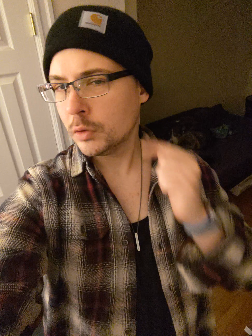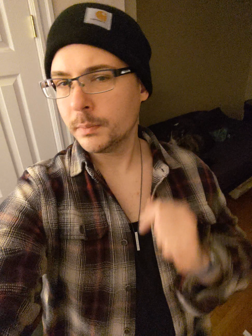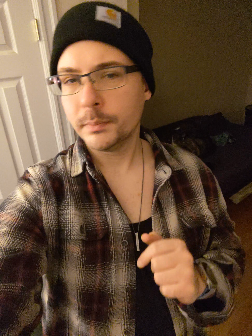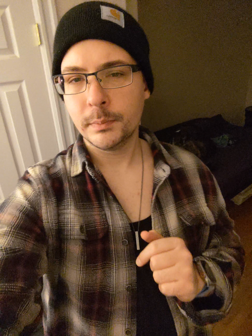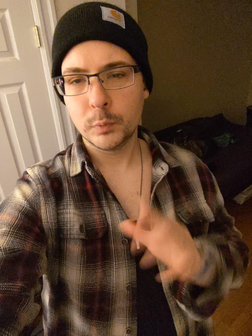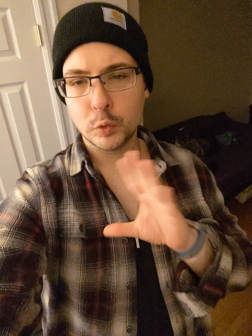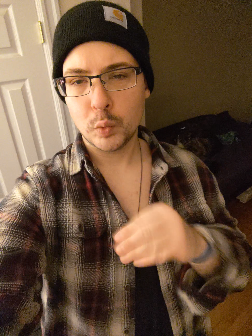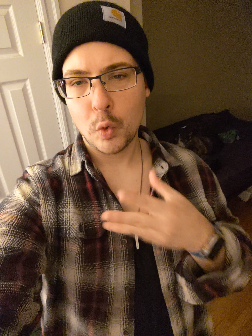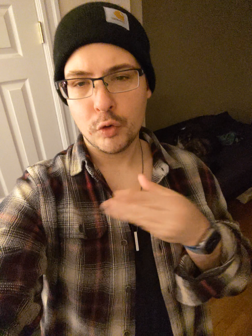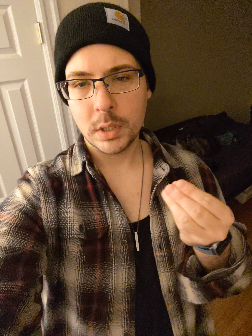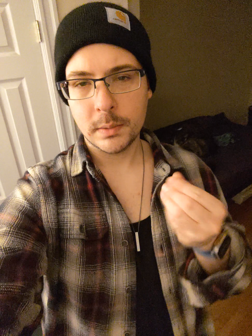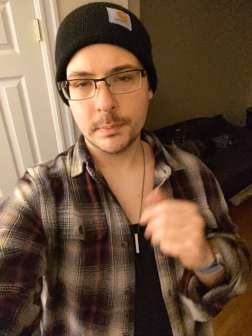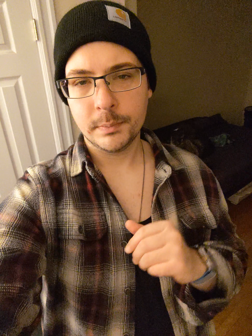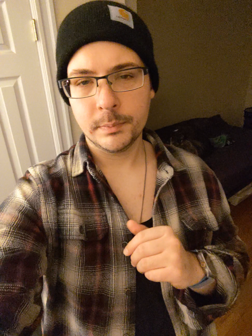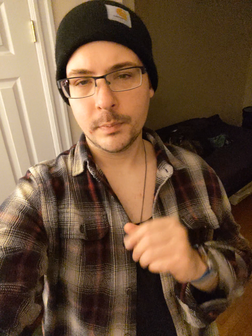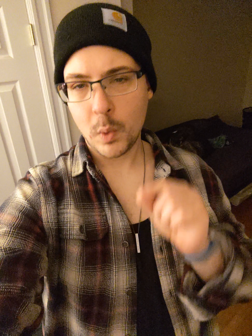story